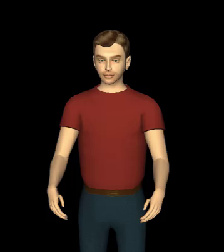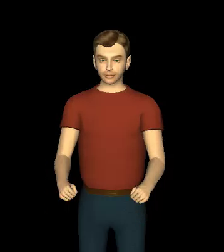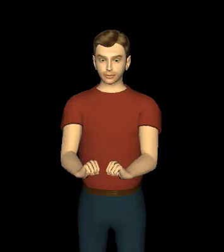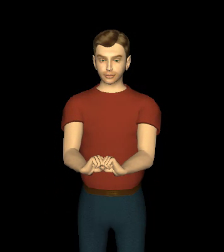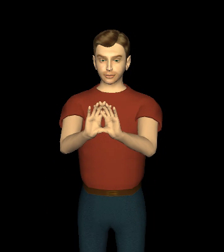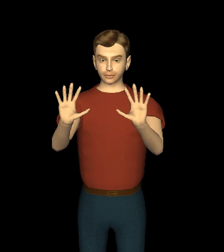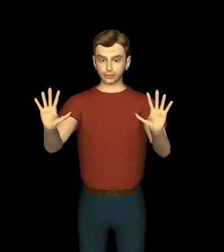واضح